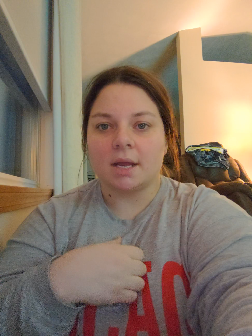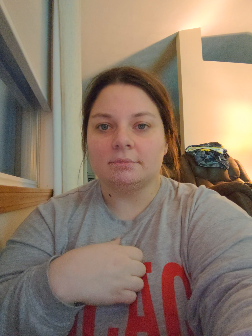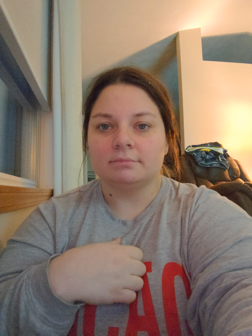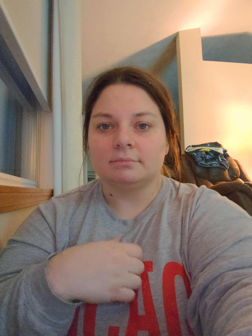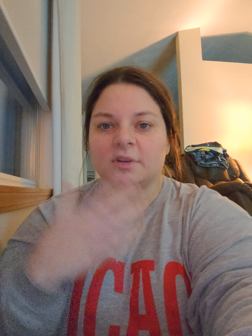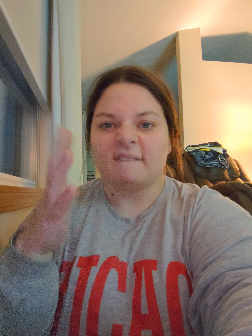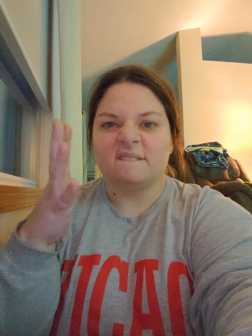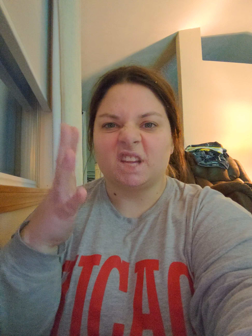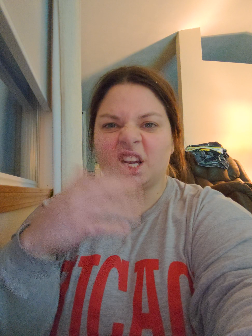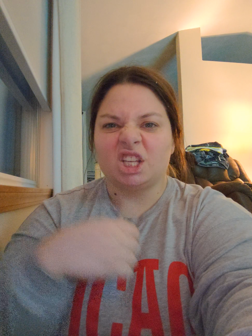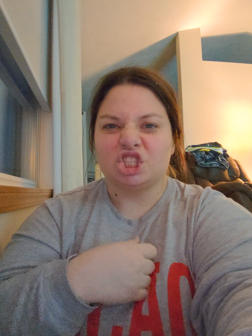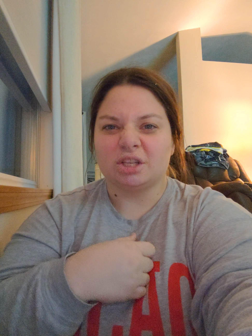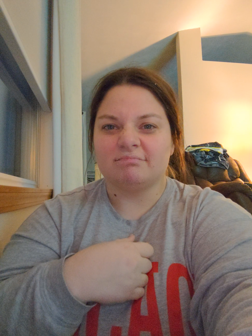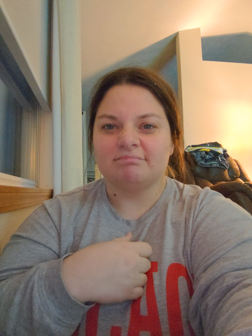finish